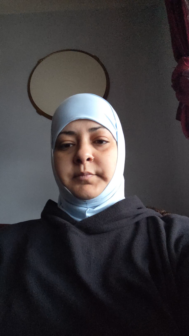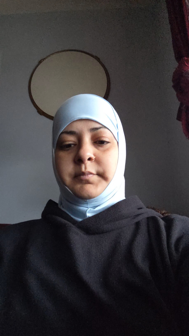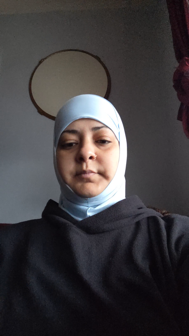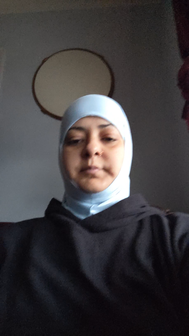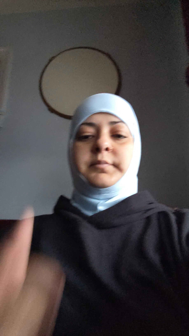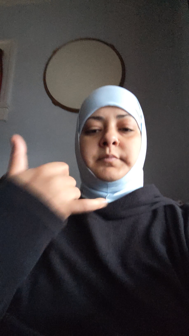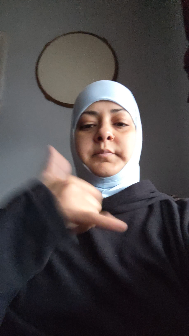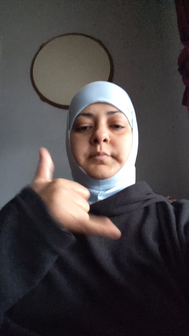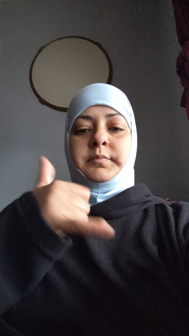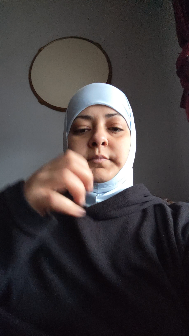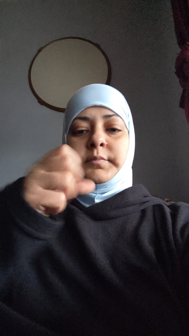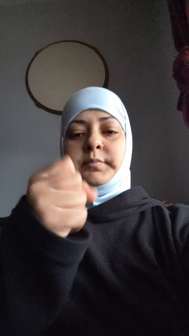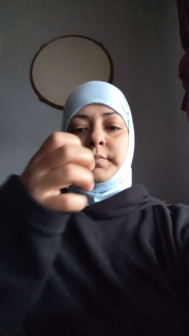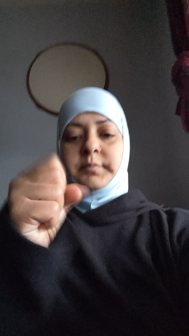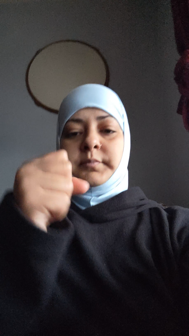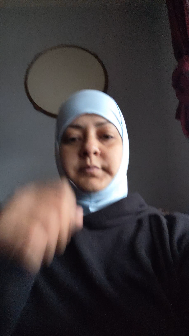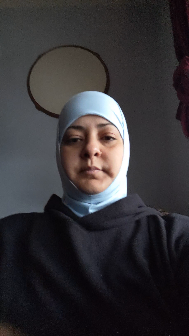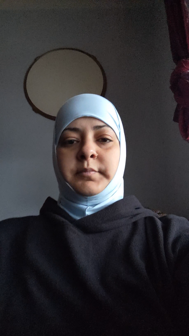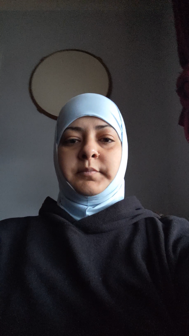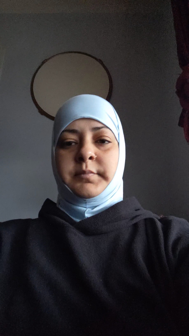play dough